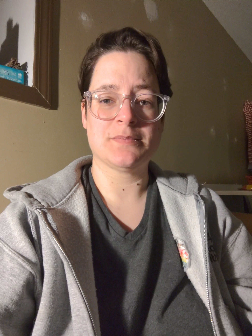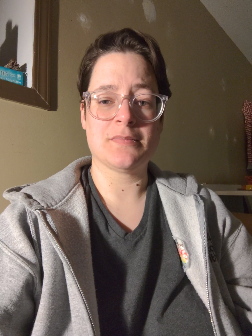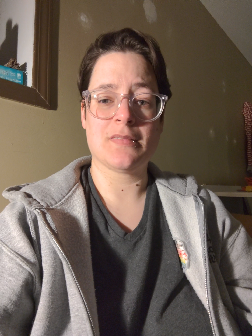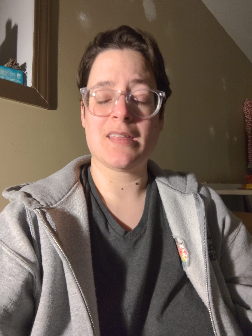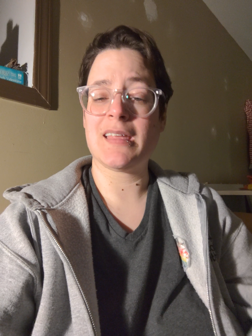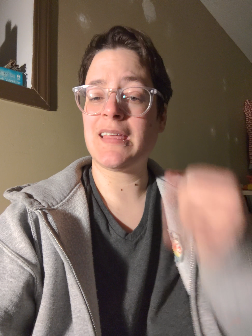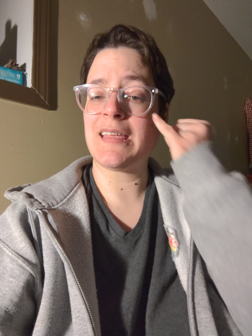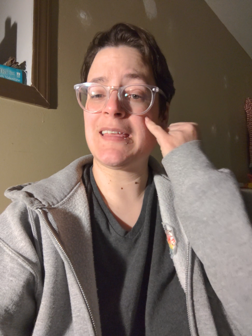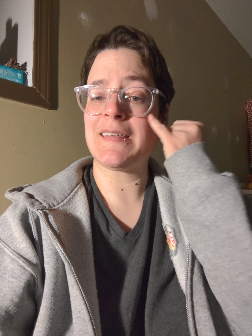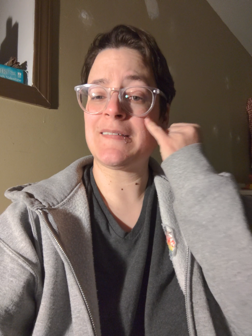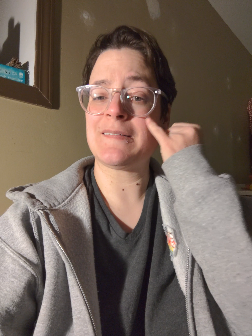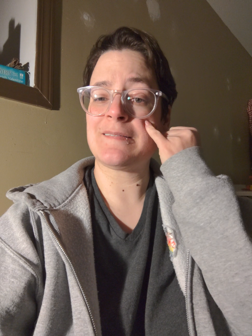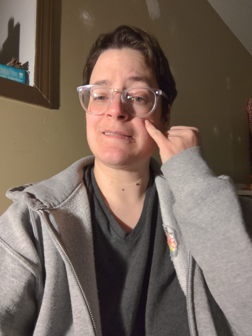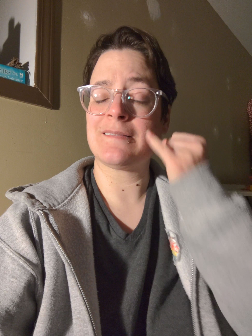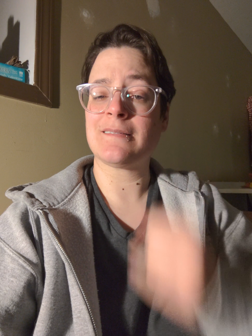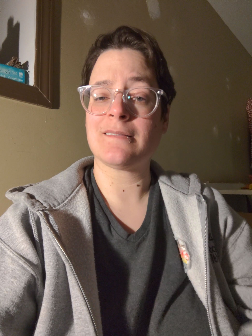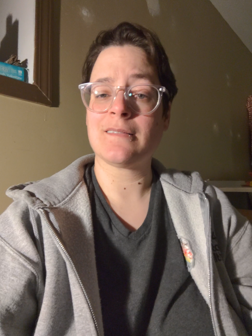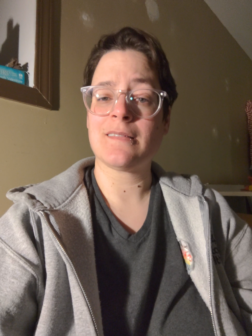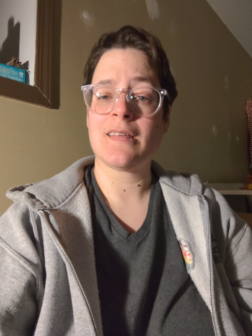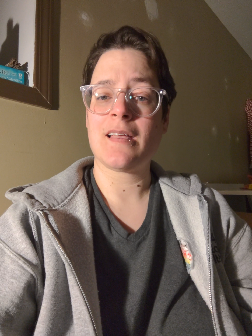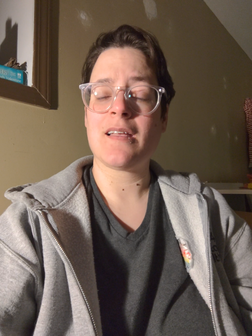if